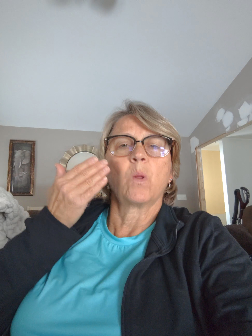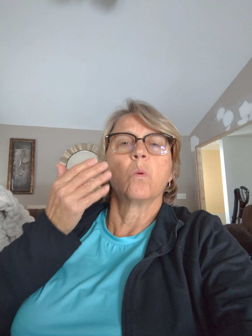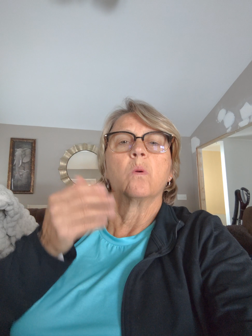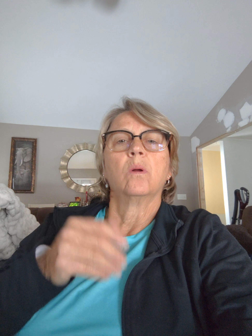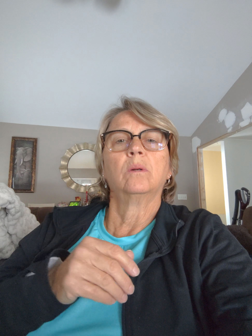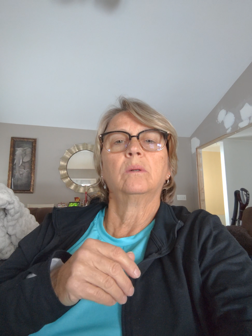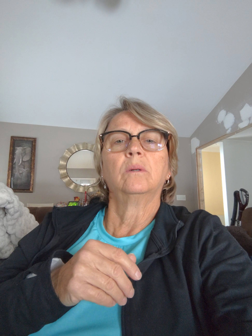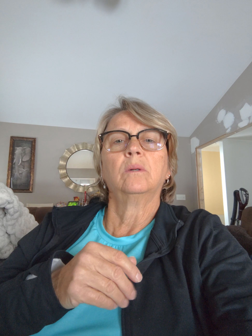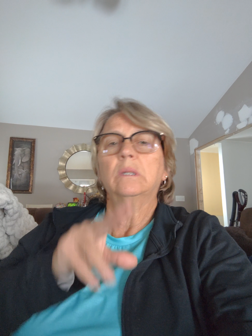before